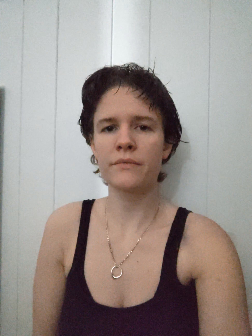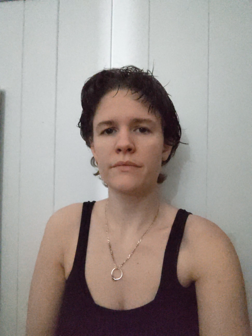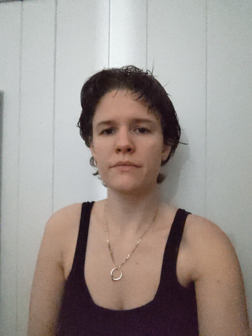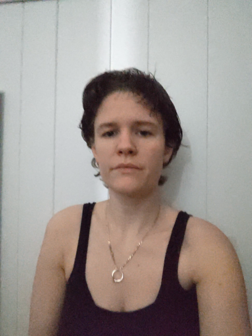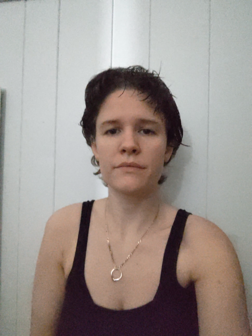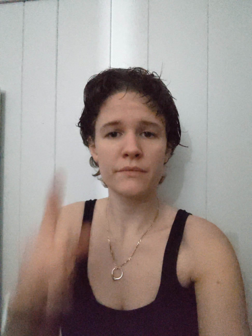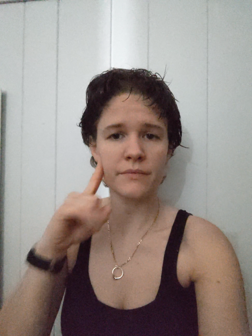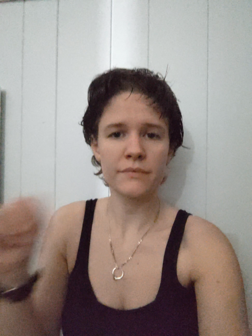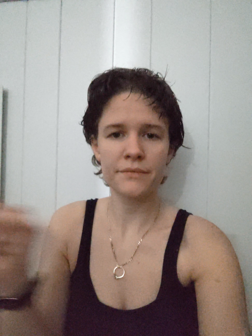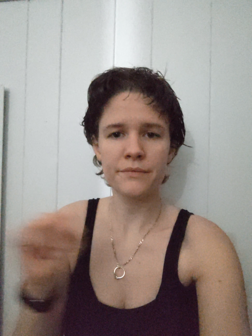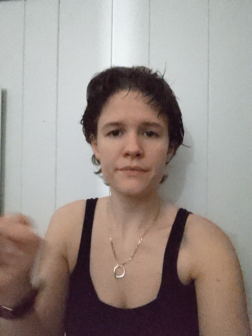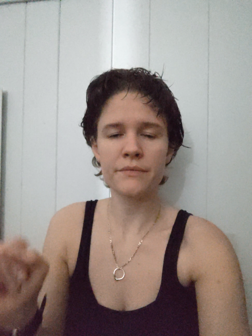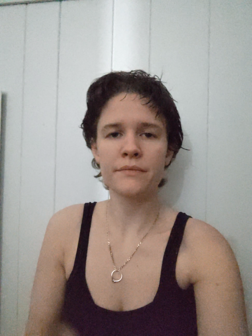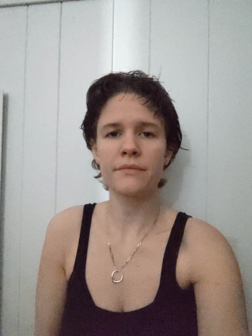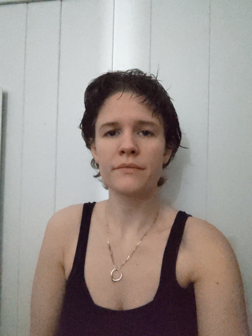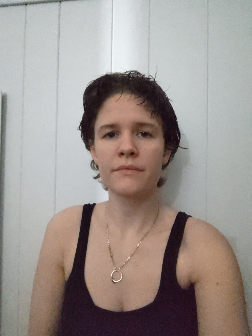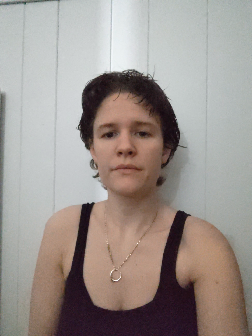loud